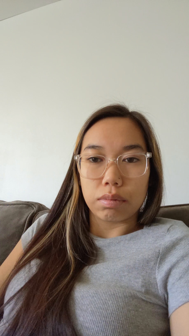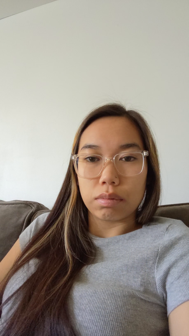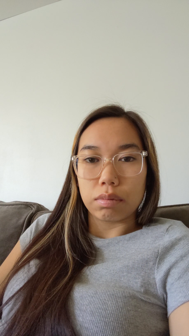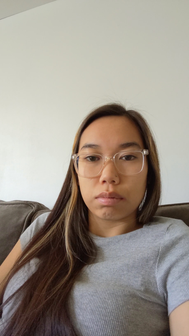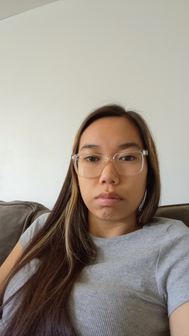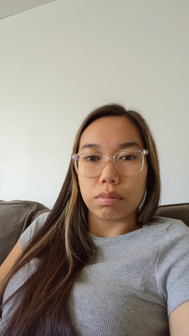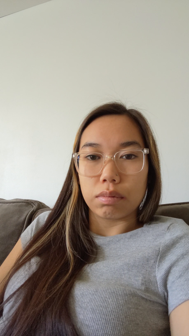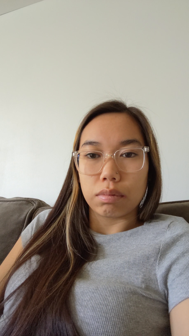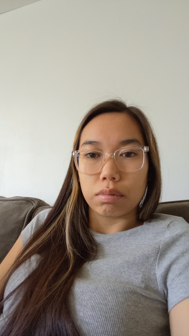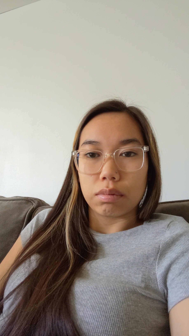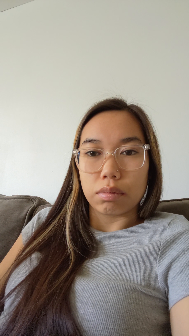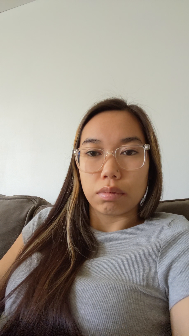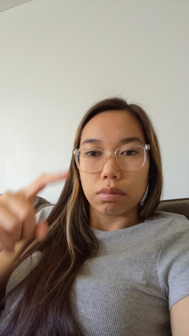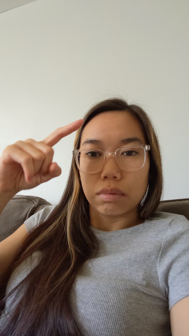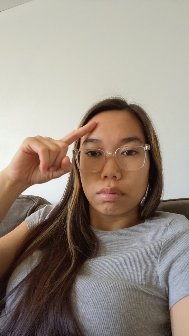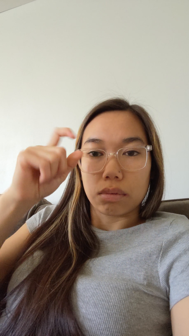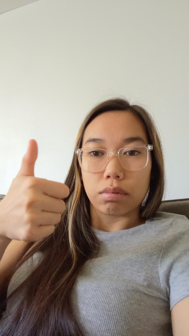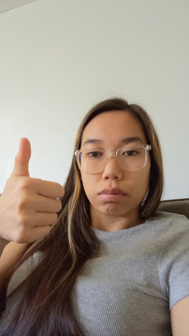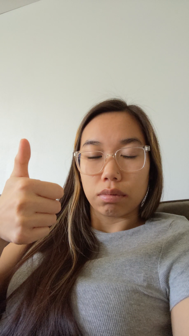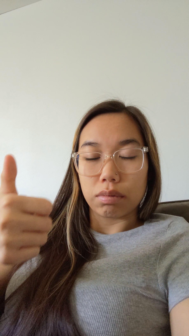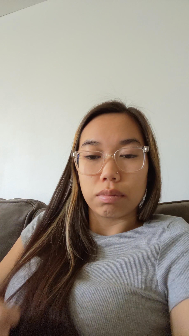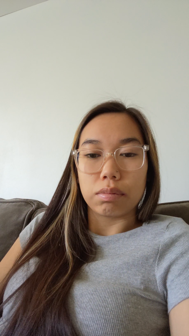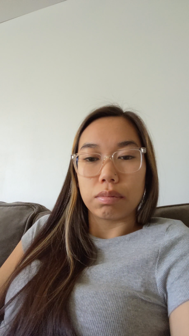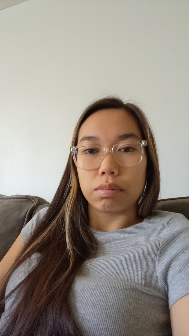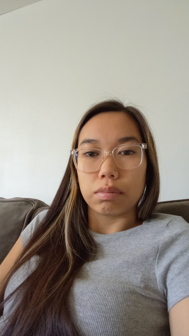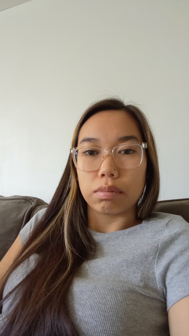dime